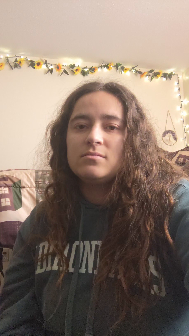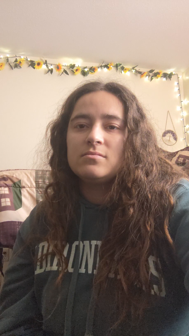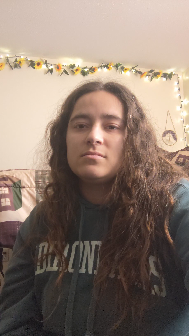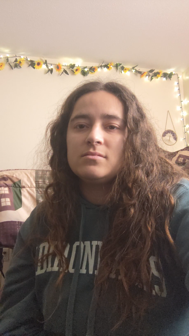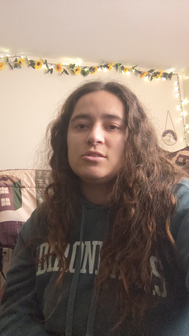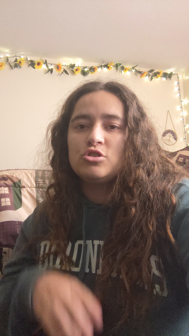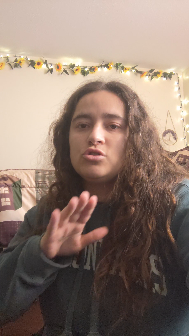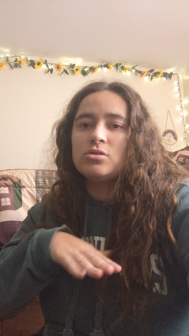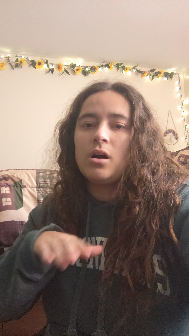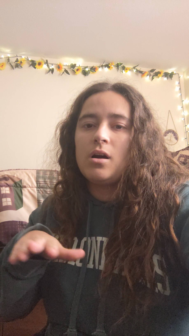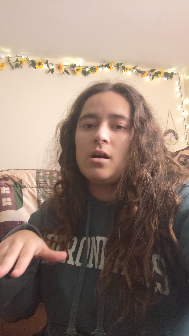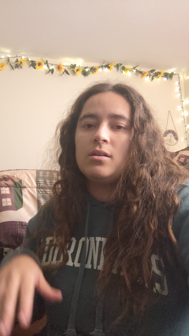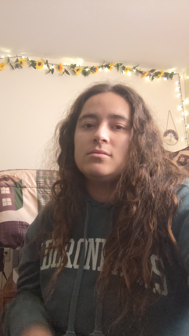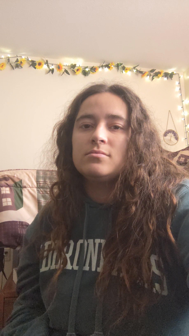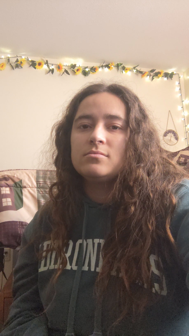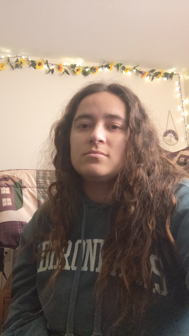children